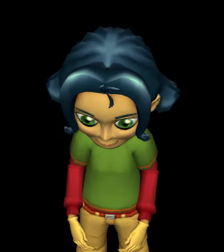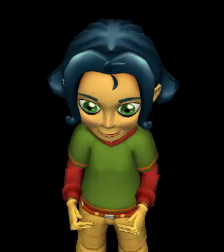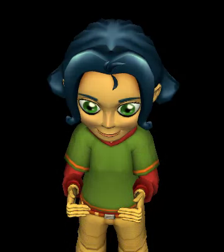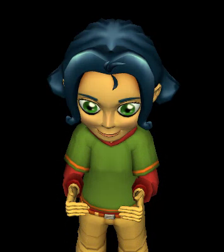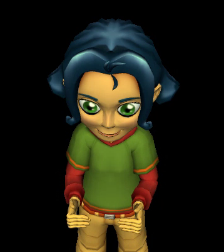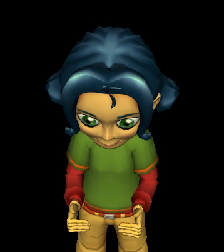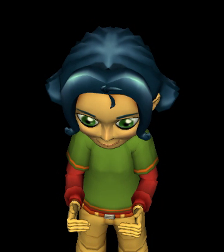توقف